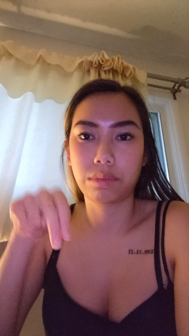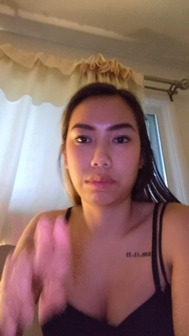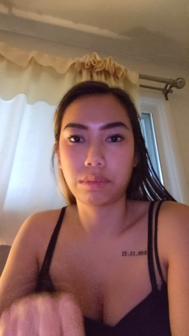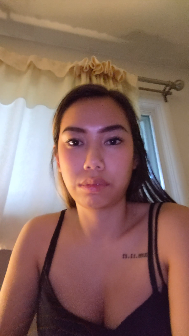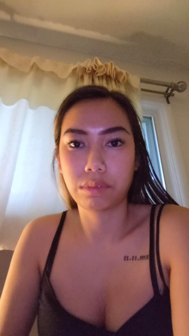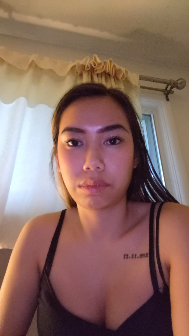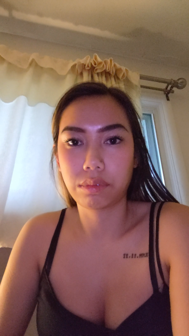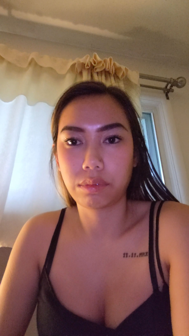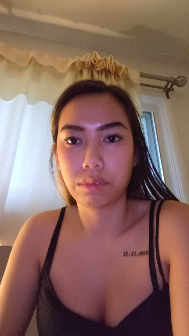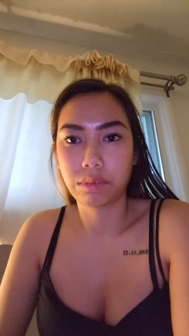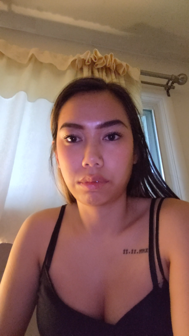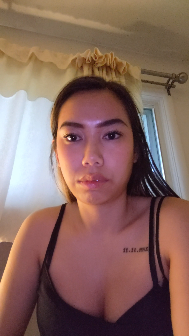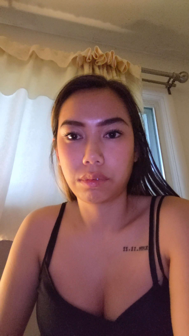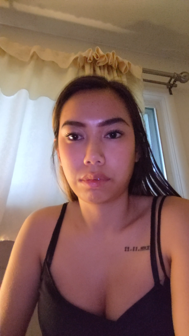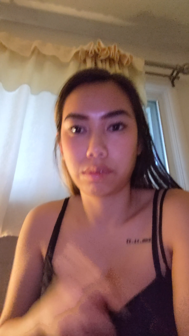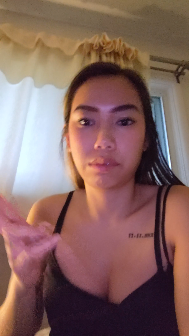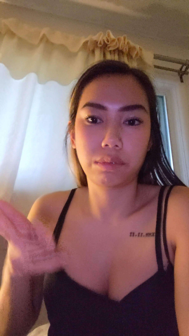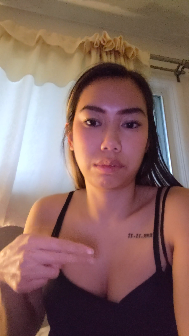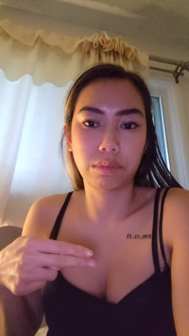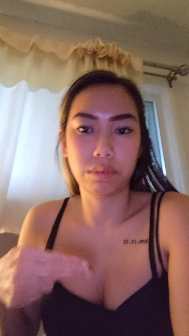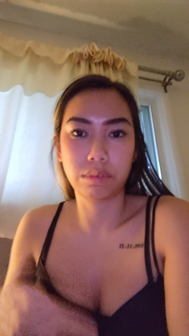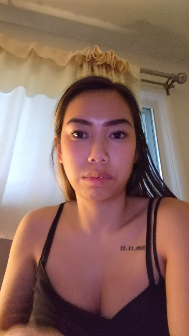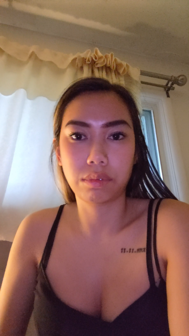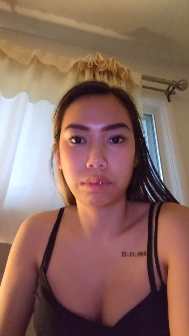belt